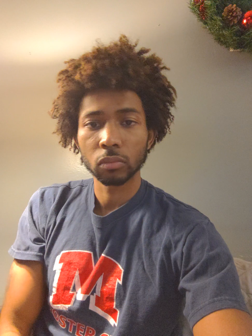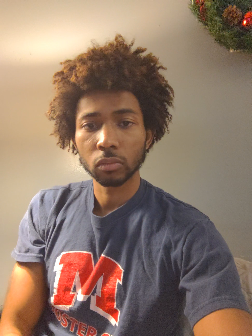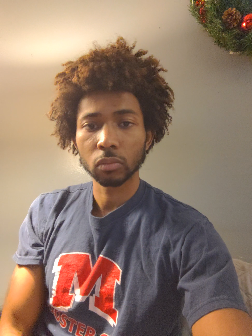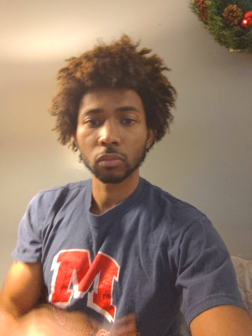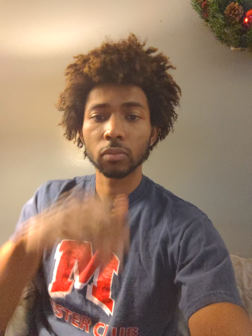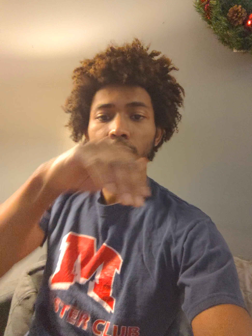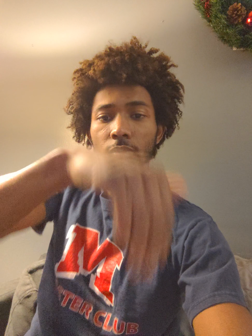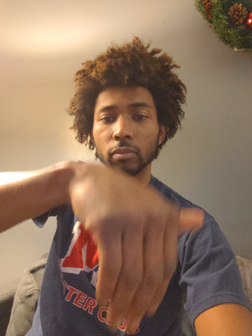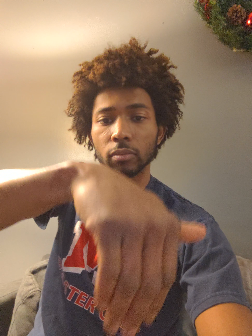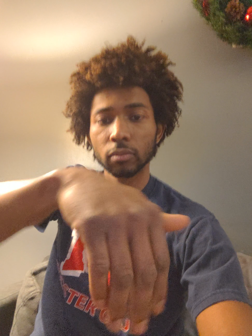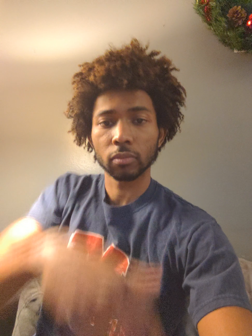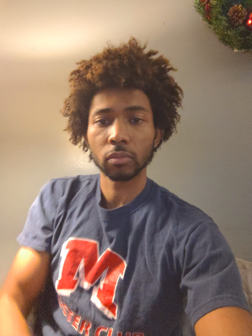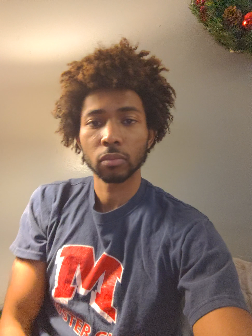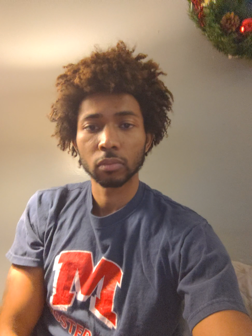night